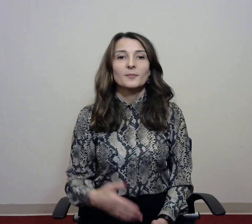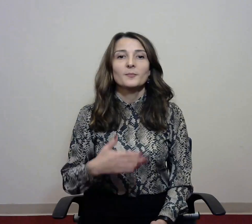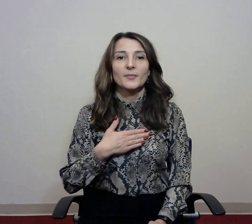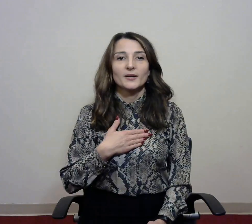mən